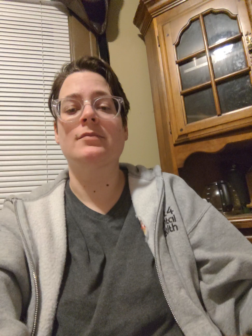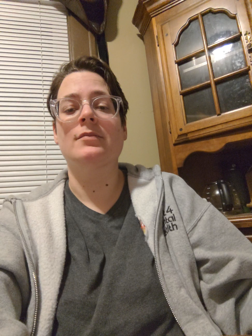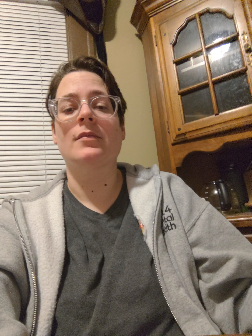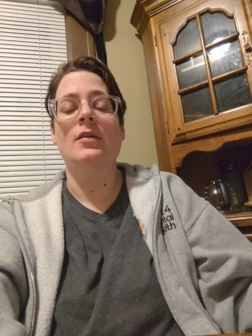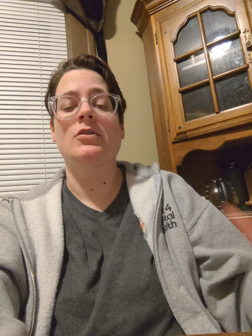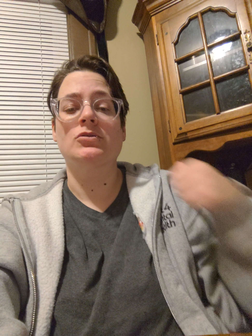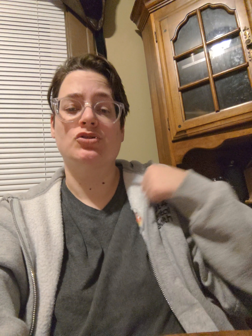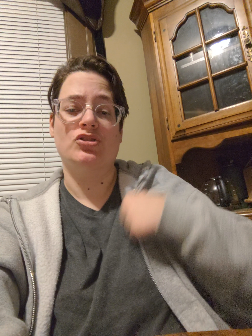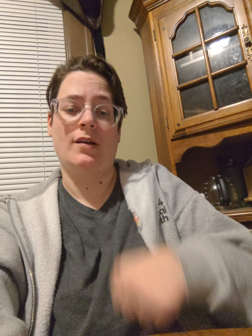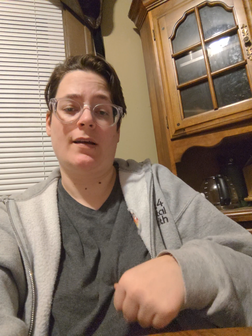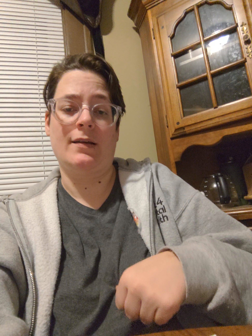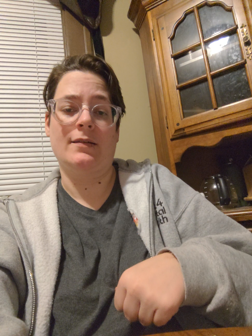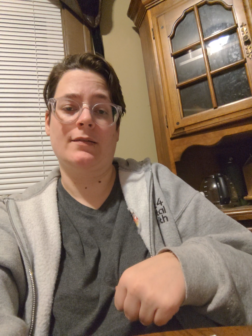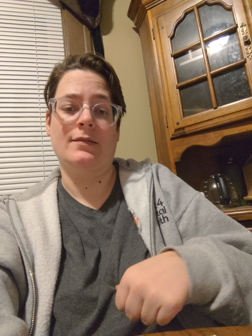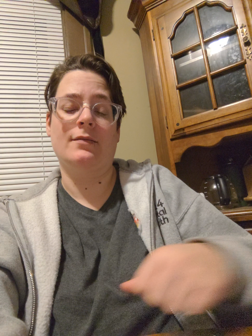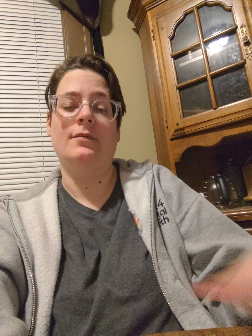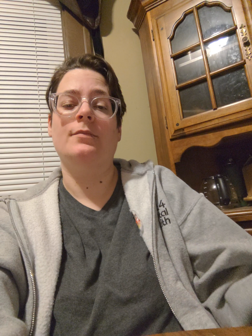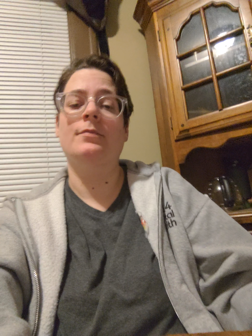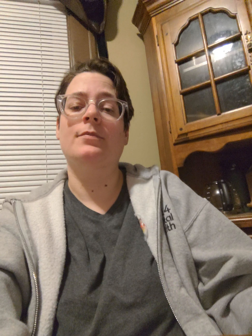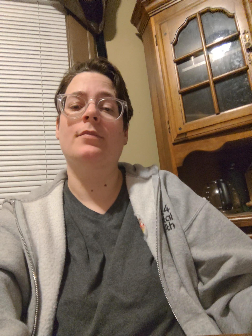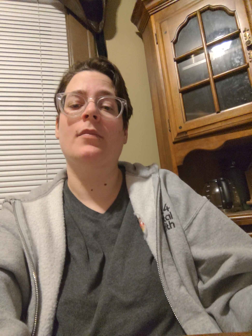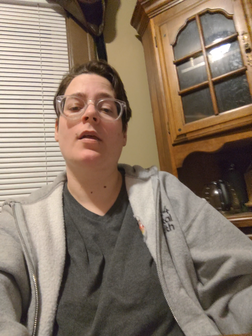jacket